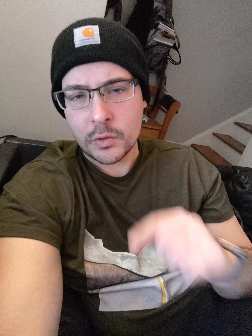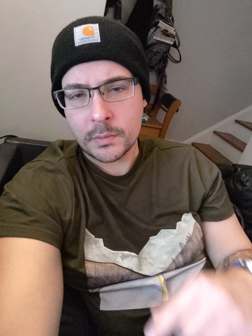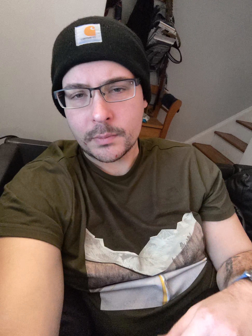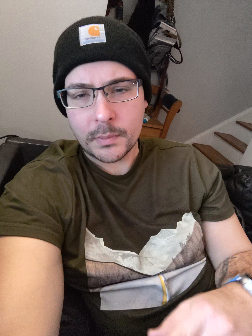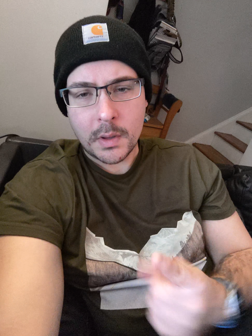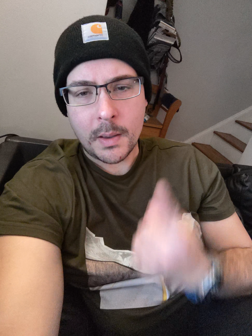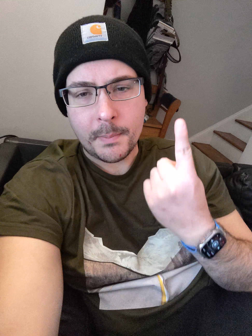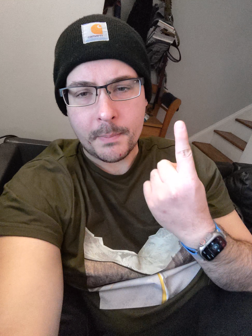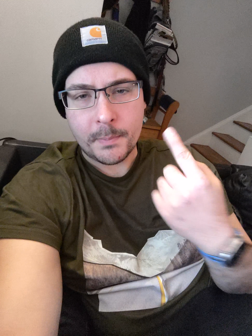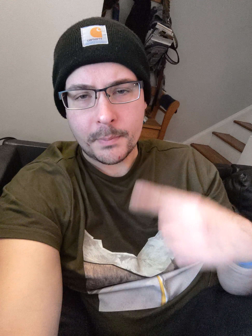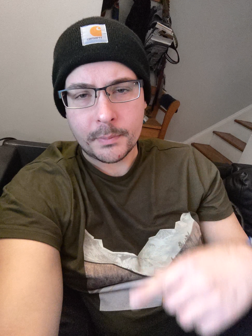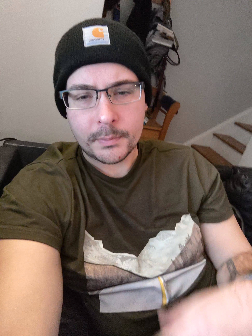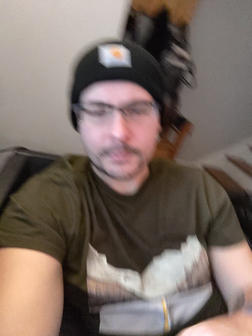up